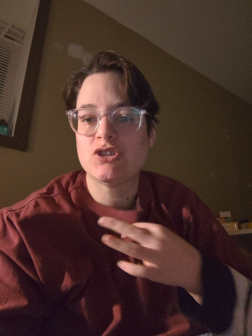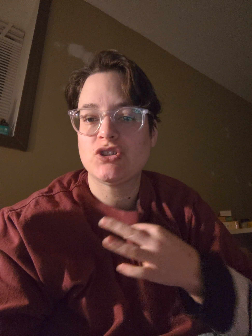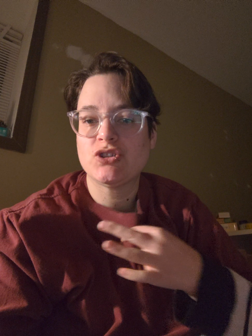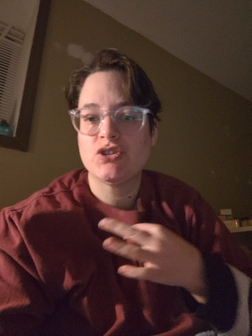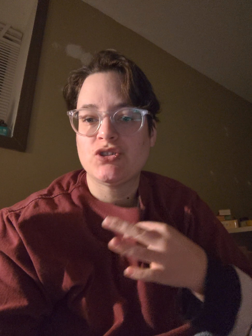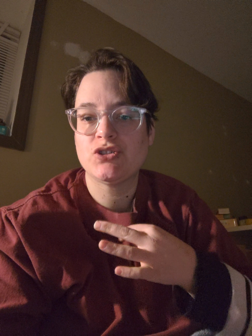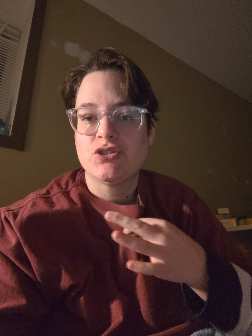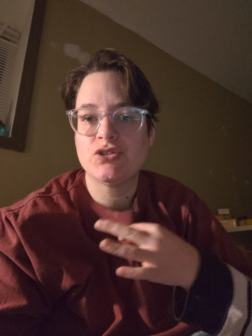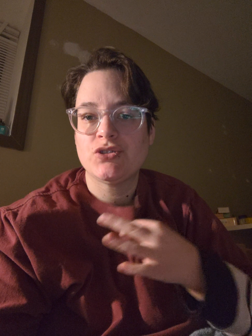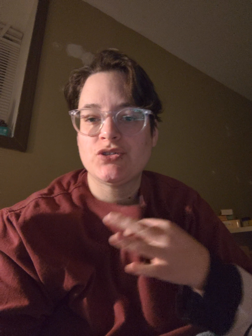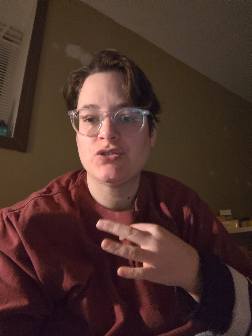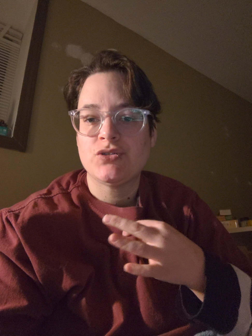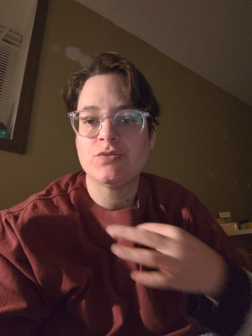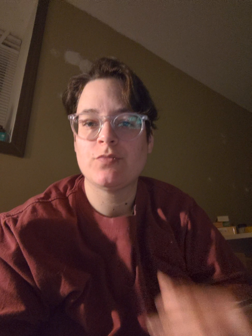shirt